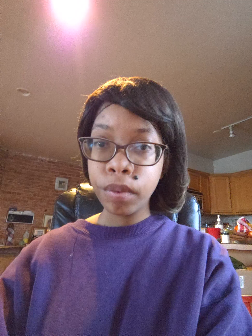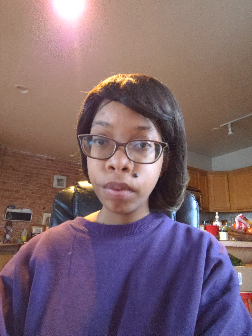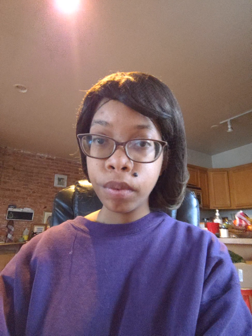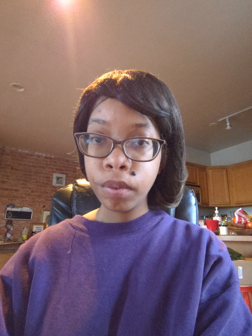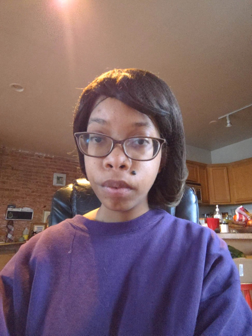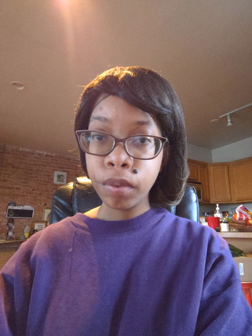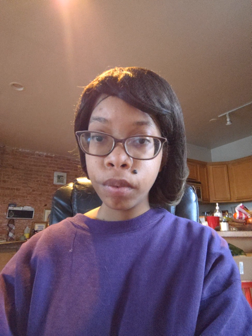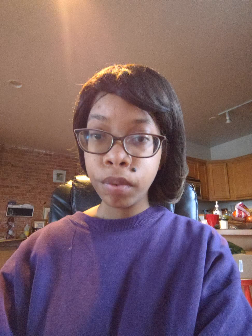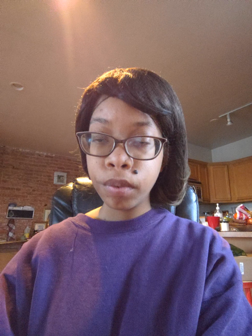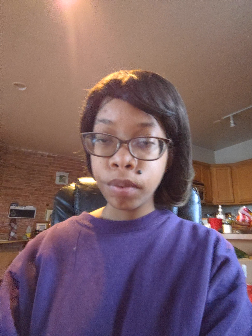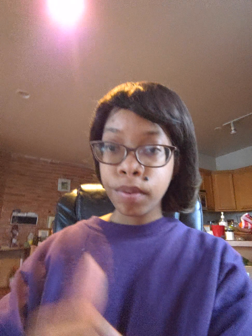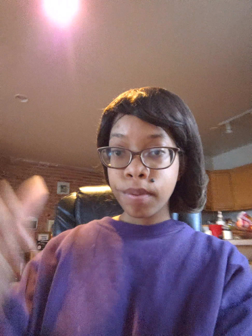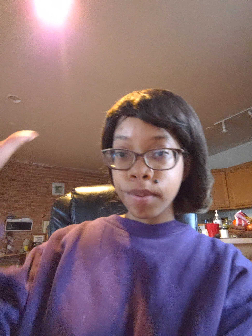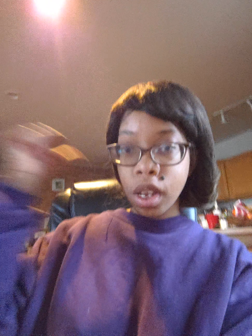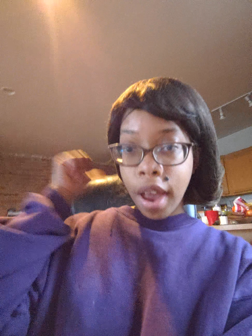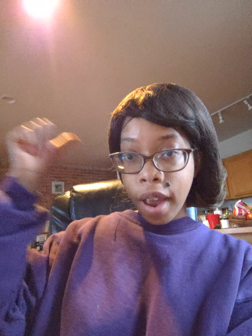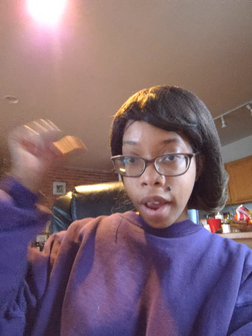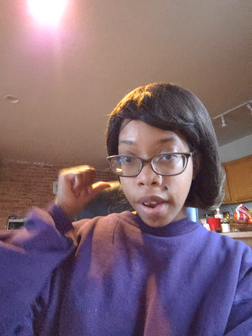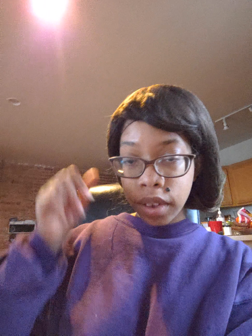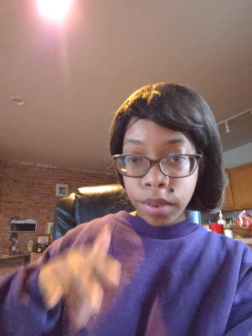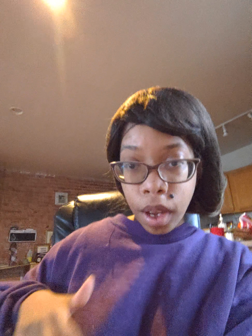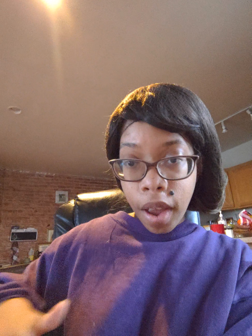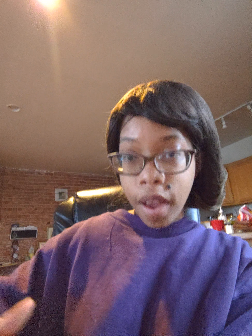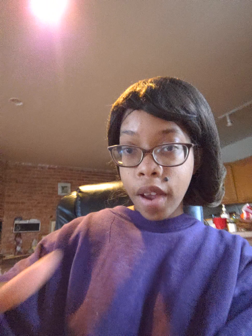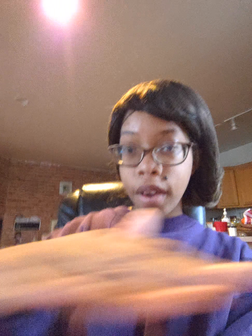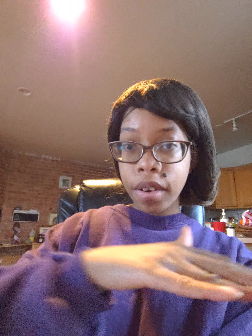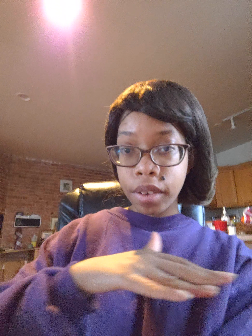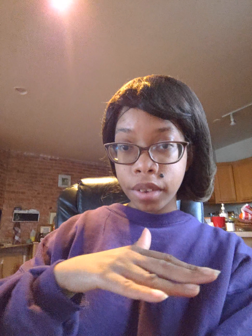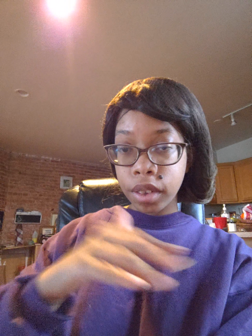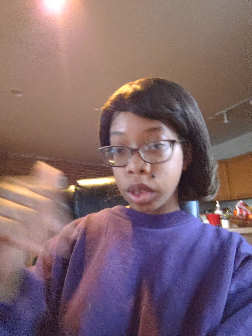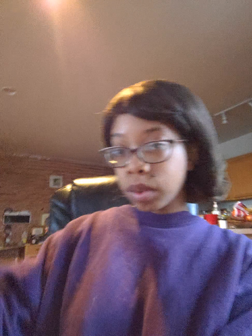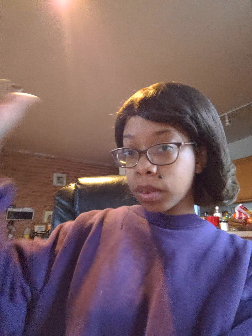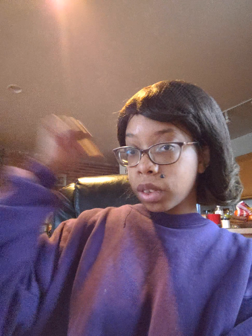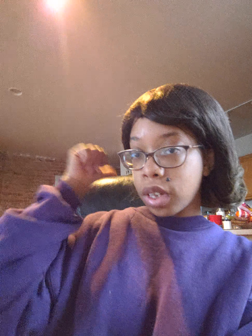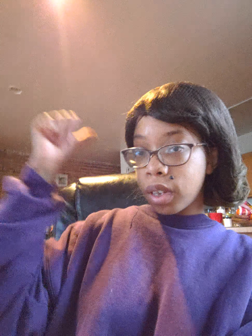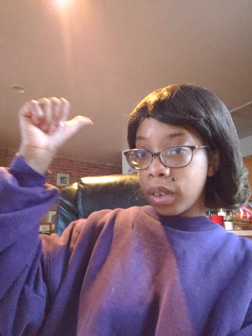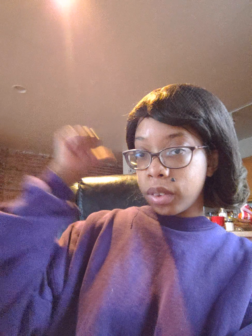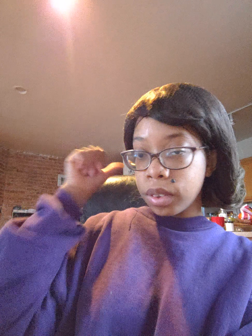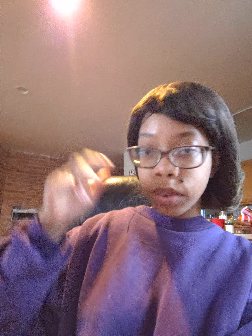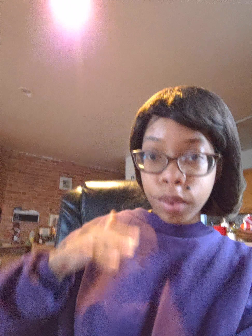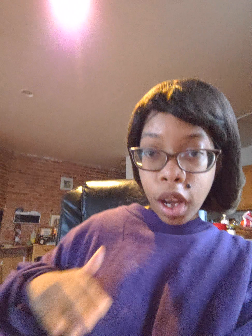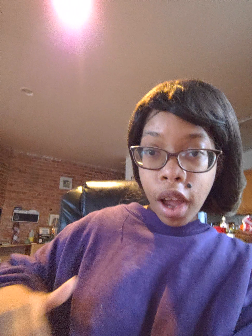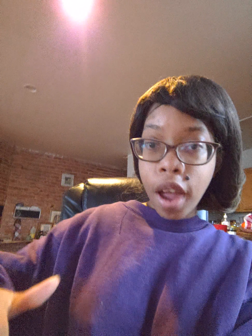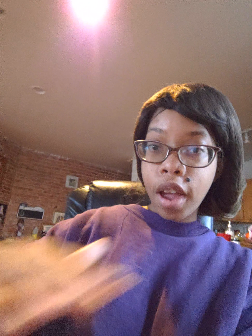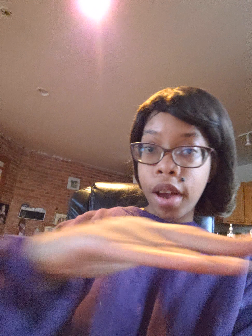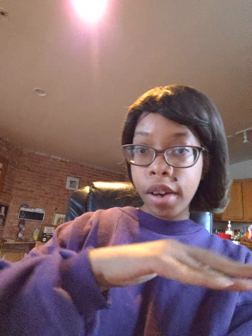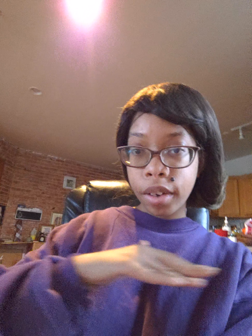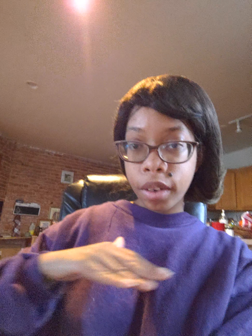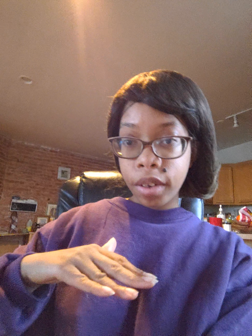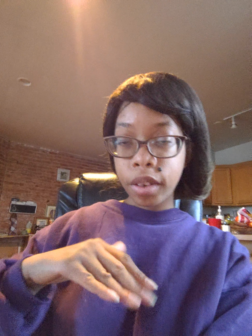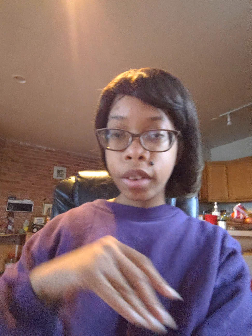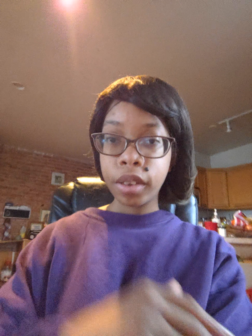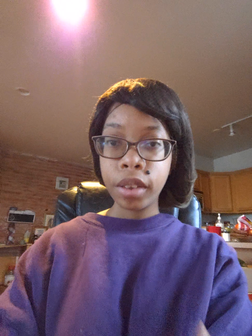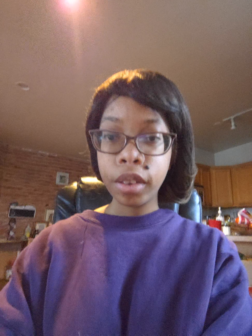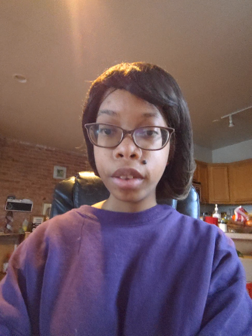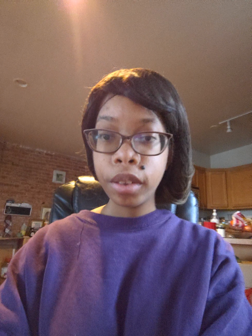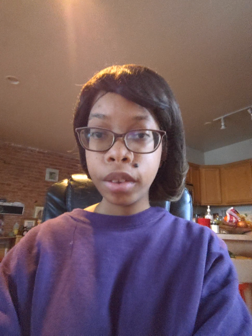backyard